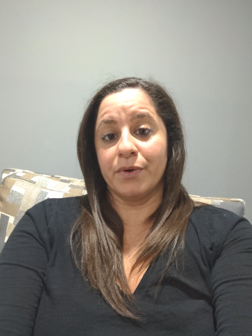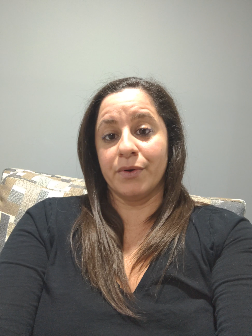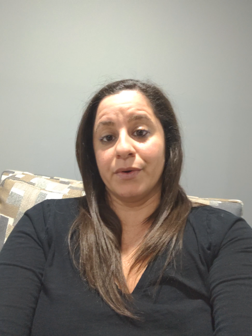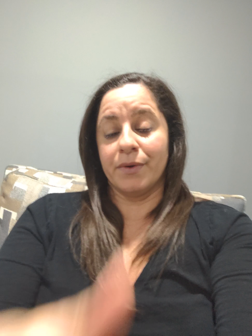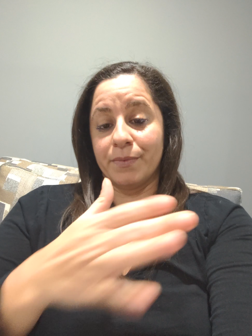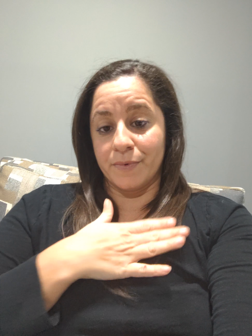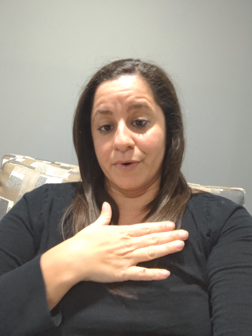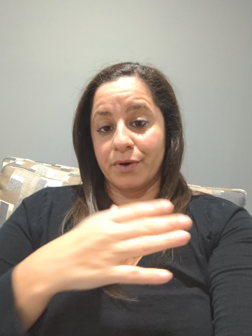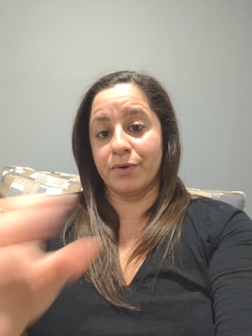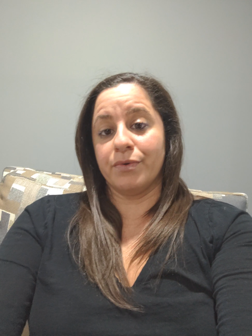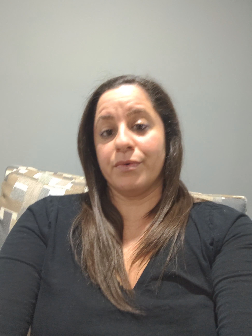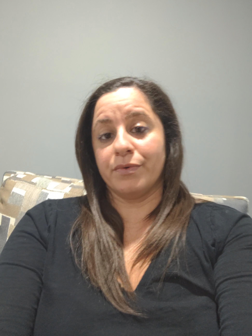my